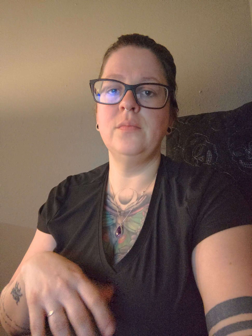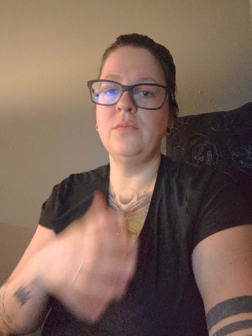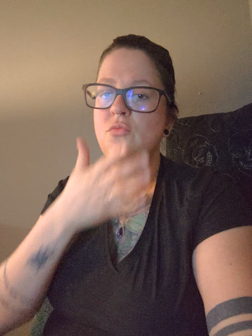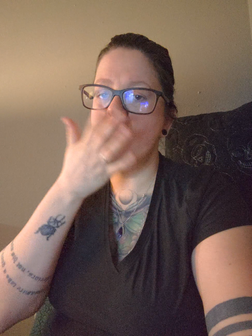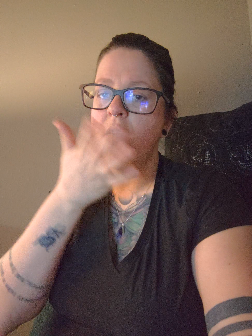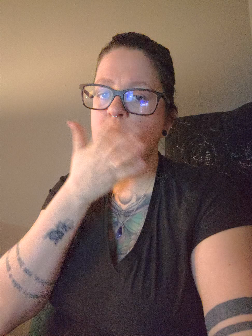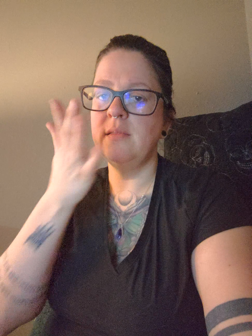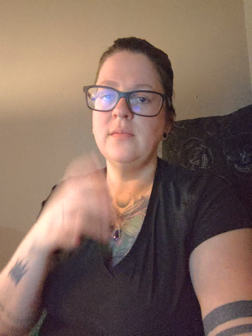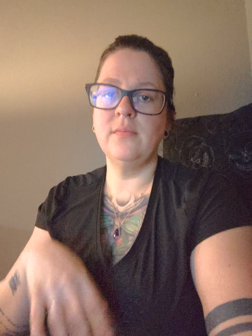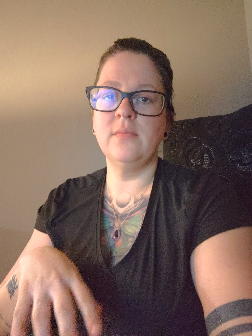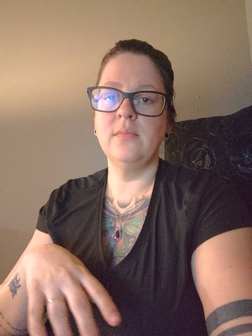grass